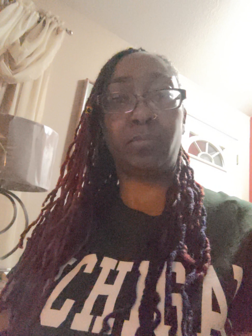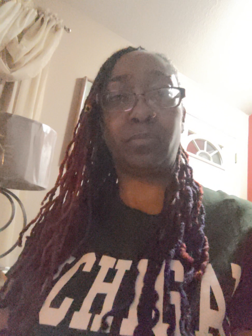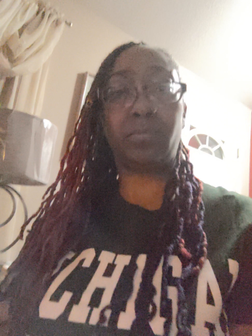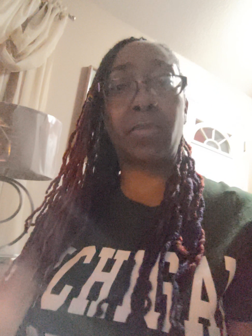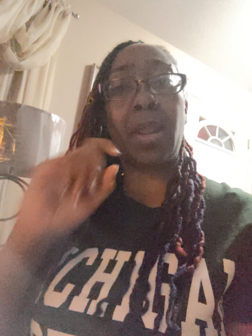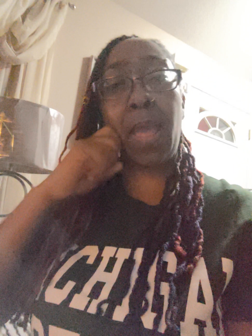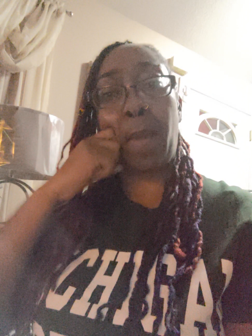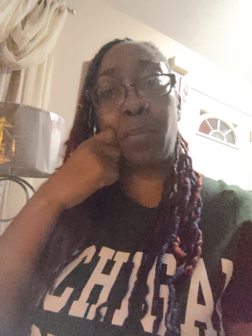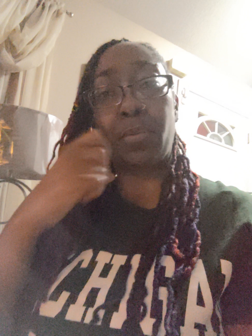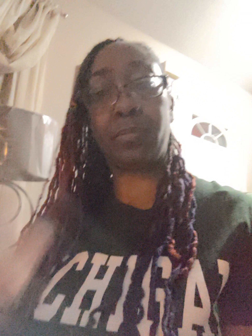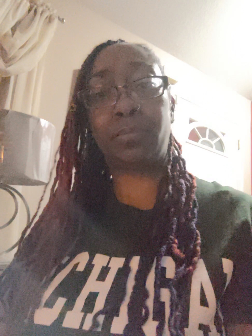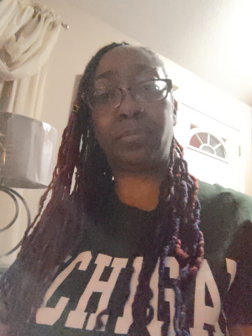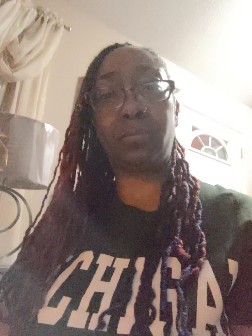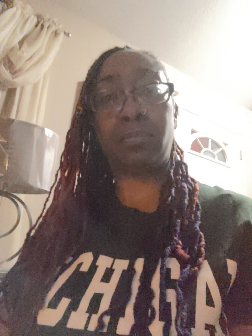apple